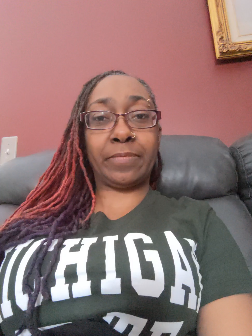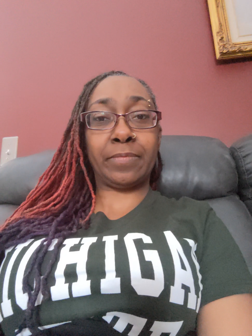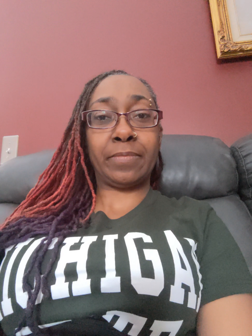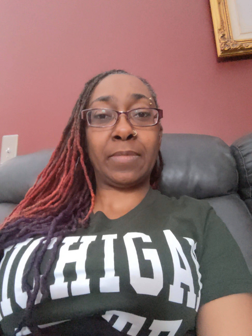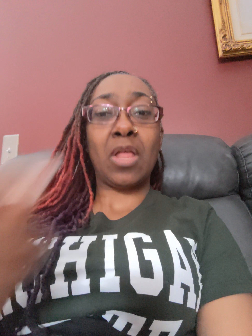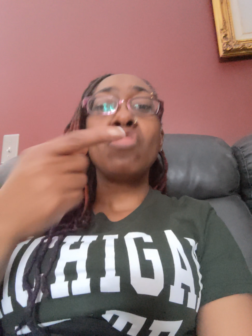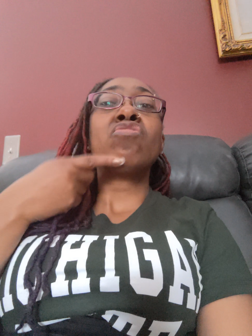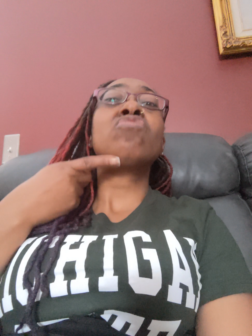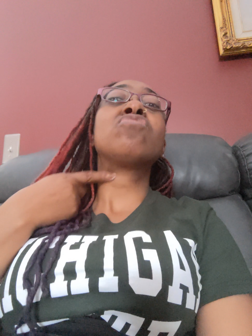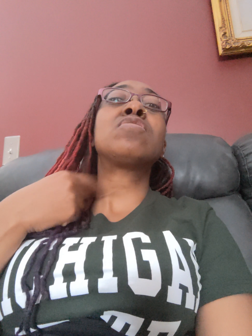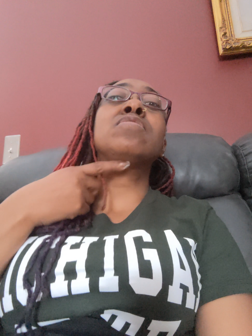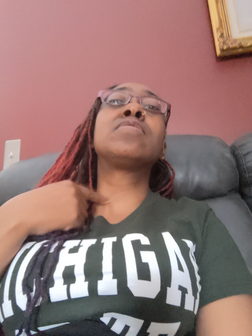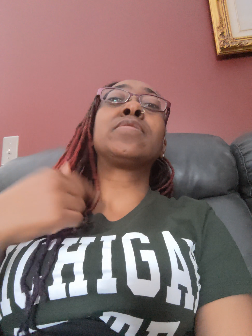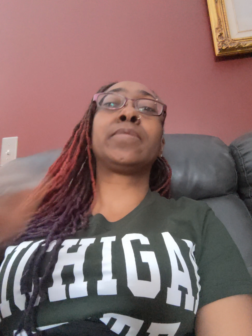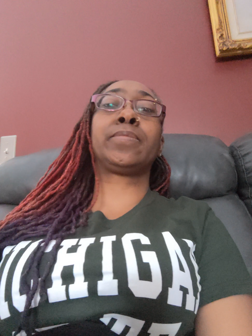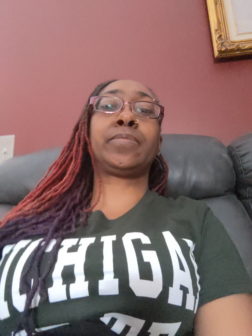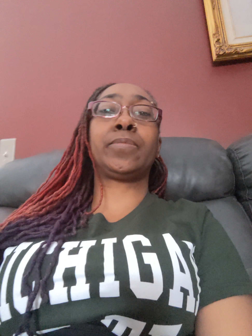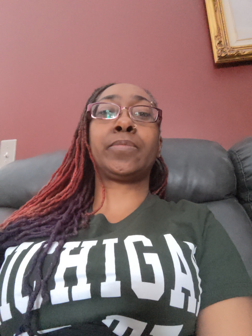thirsty